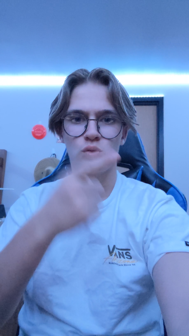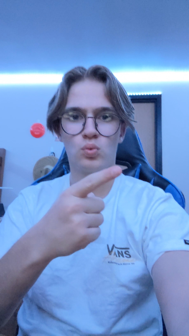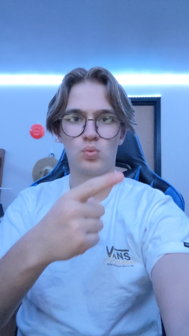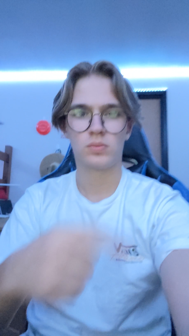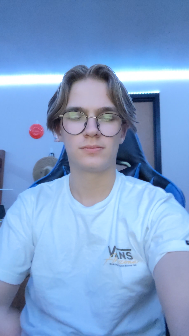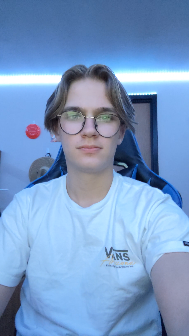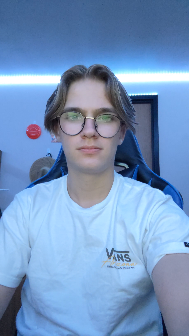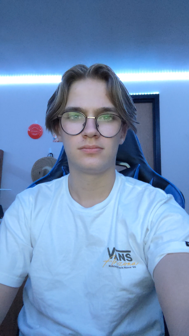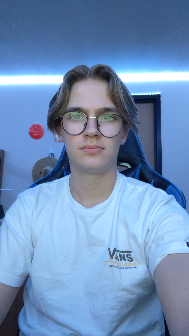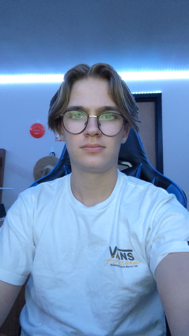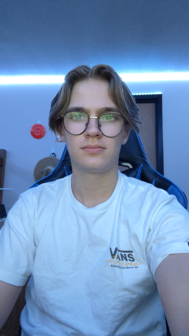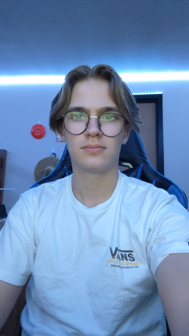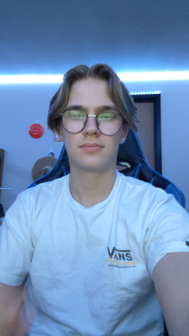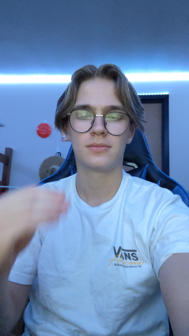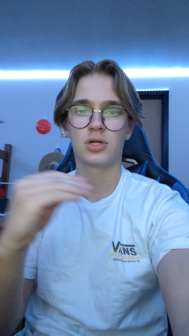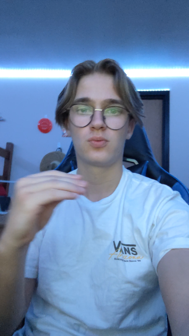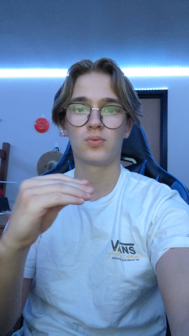more